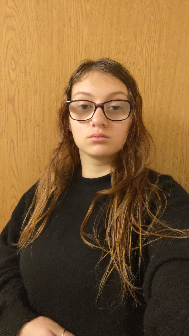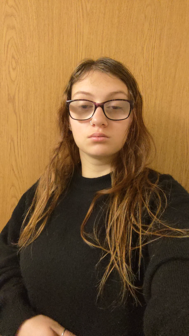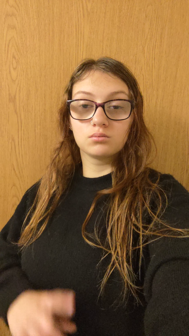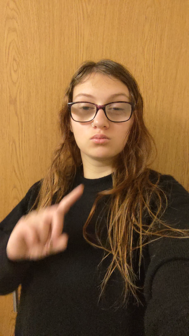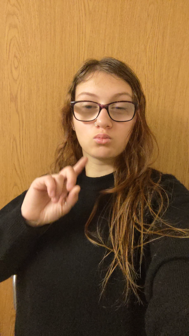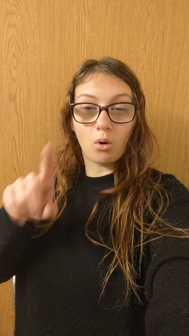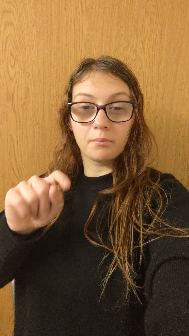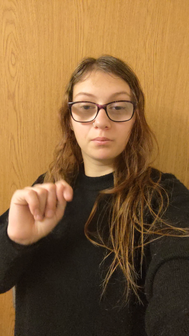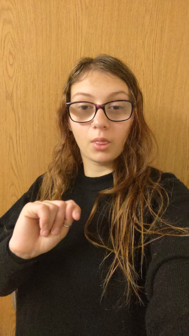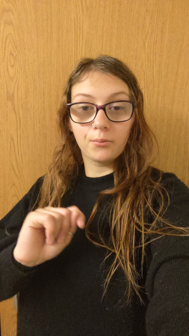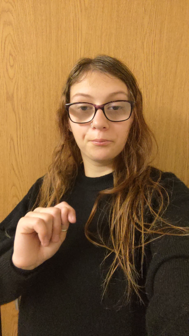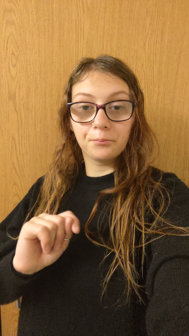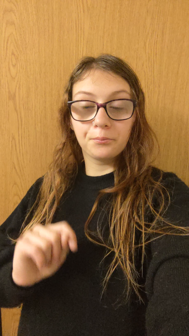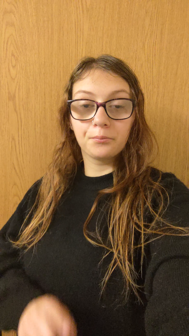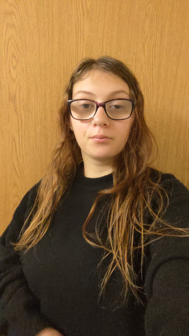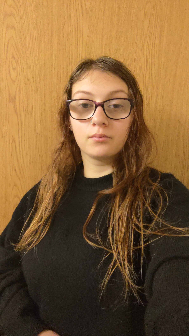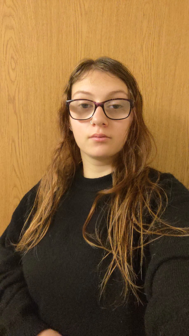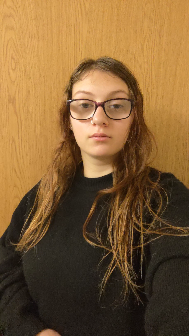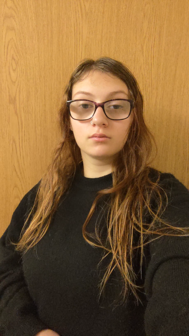go potty